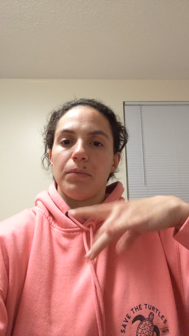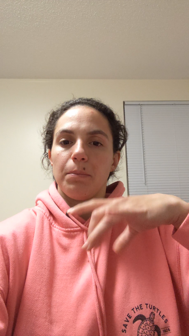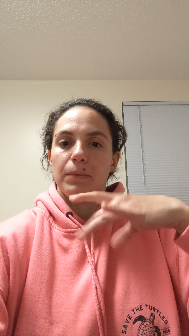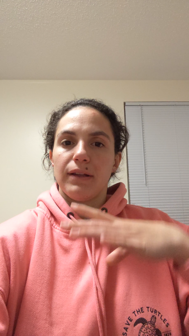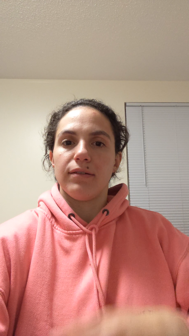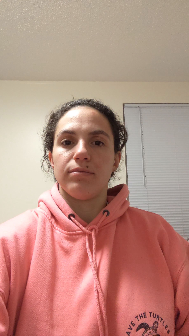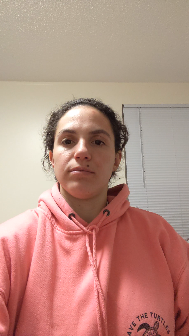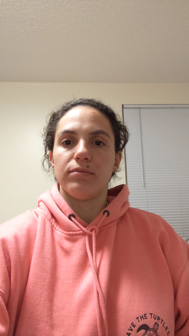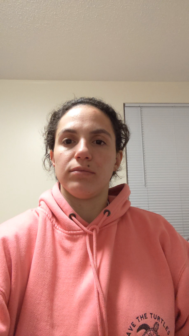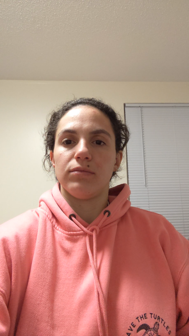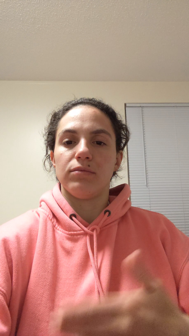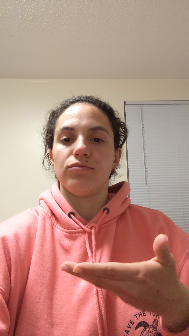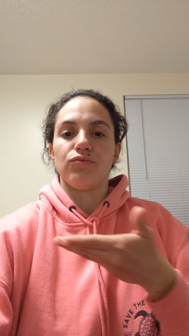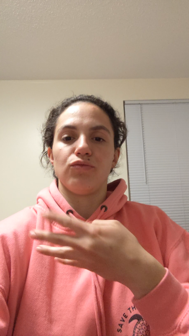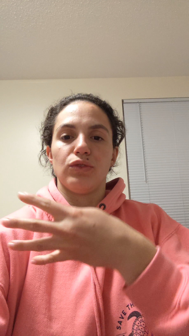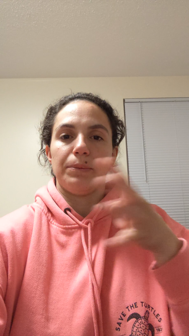crib